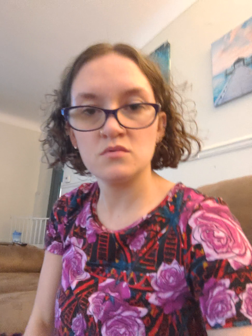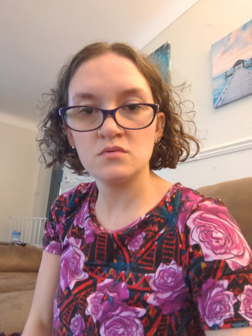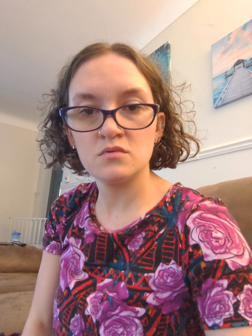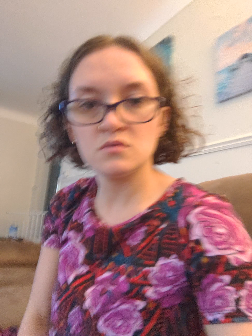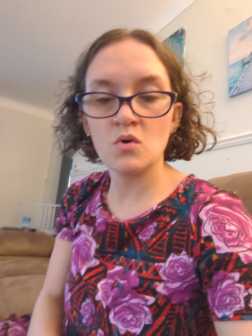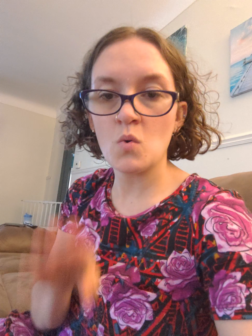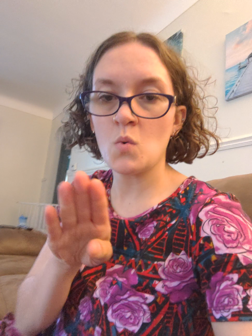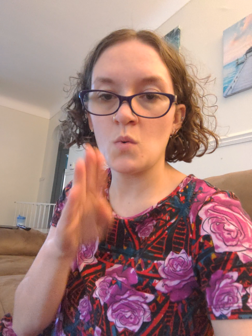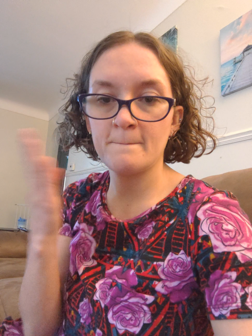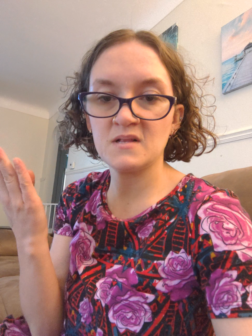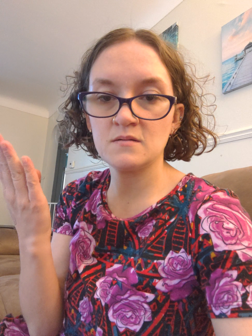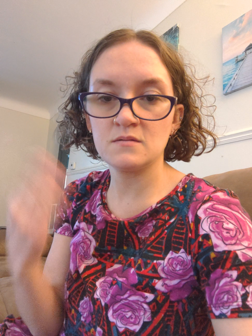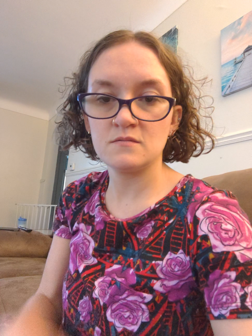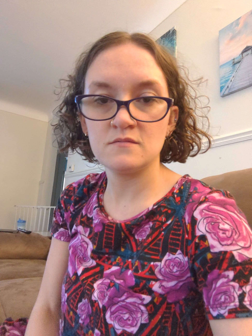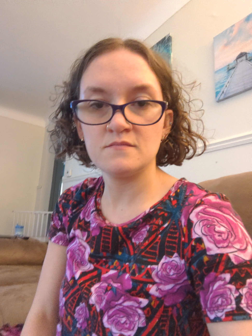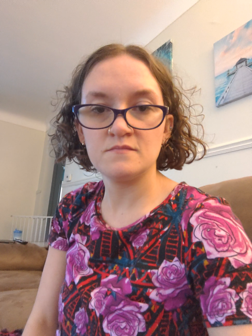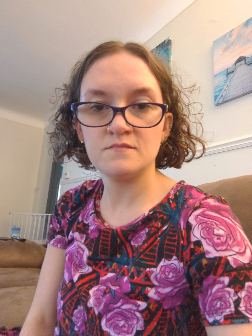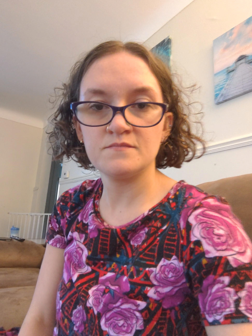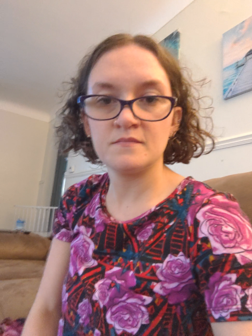open